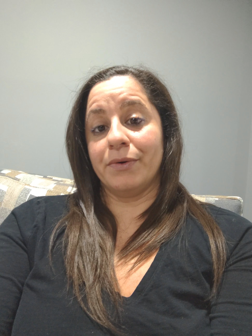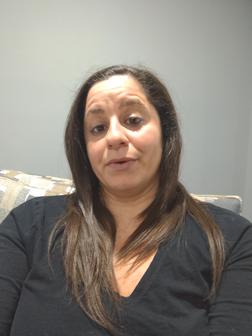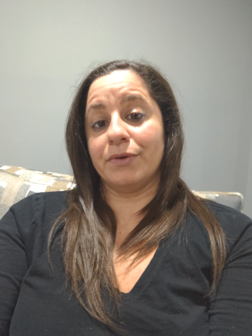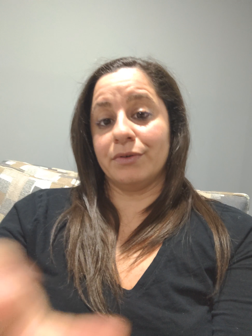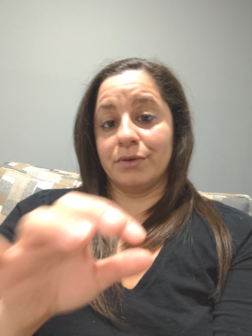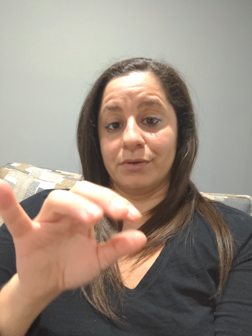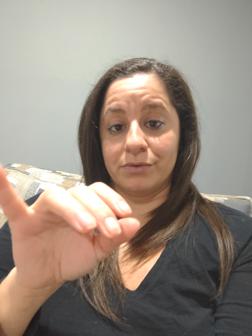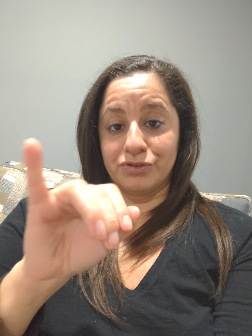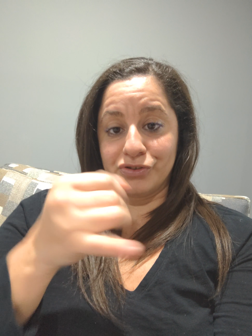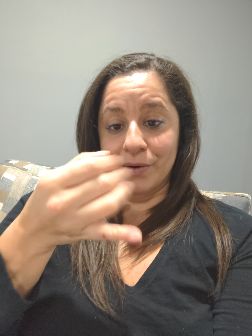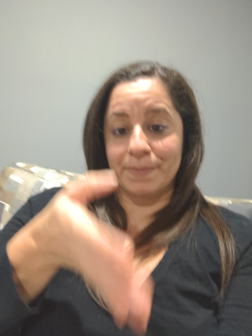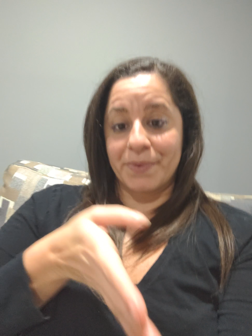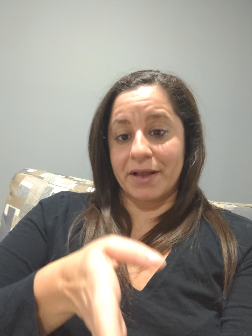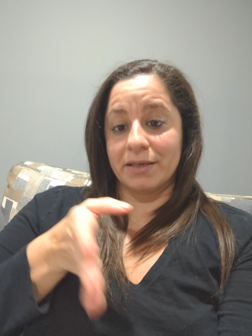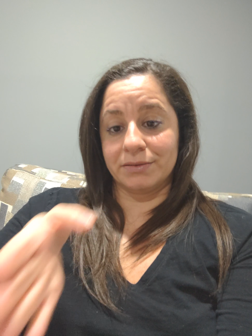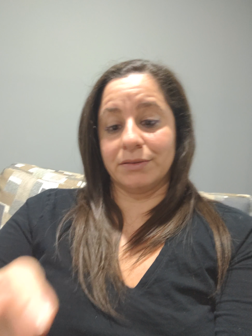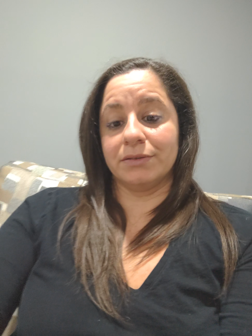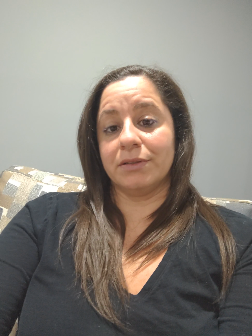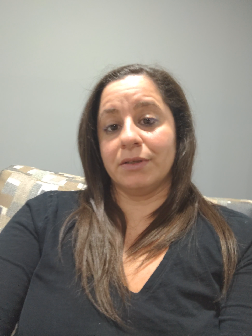jeans